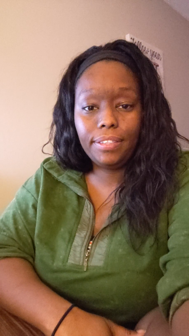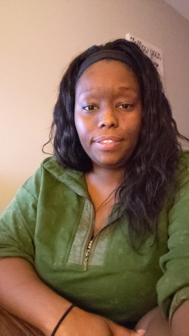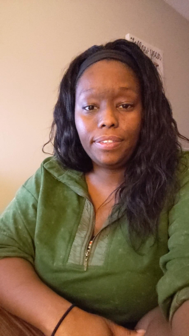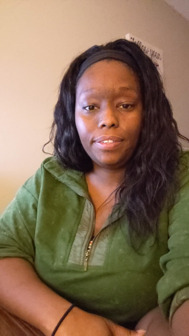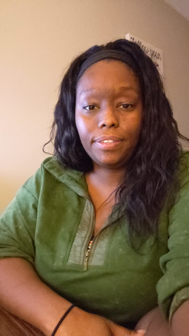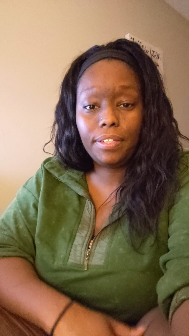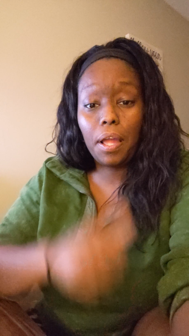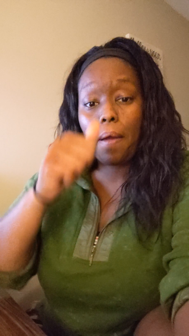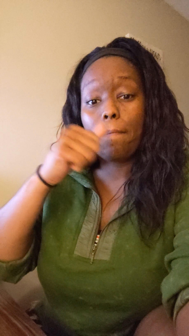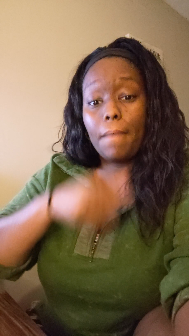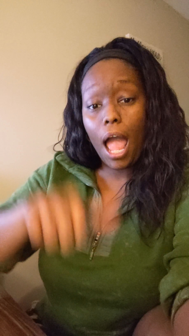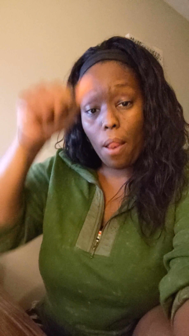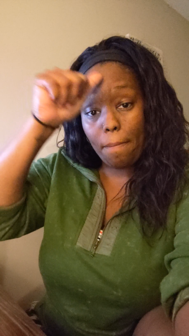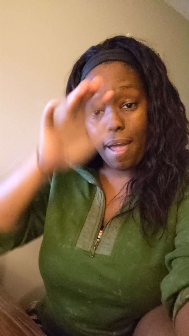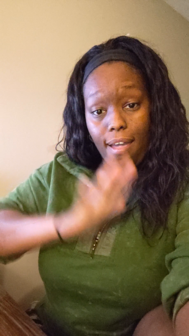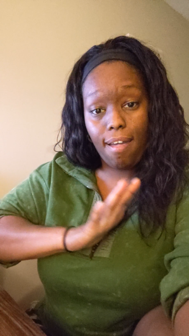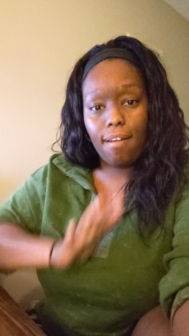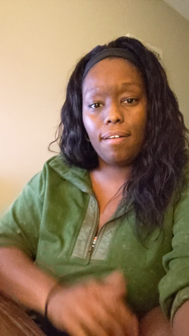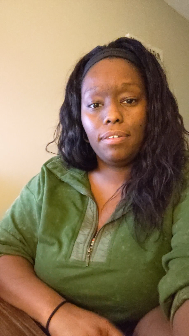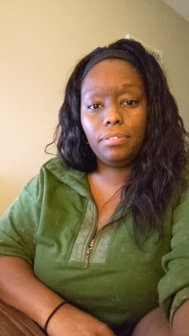mailman